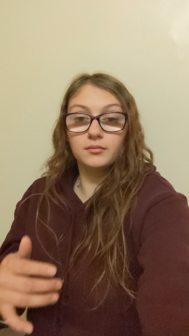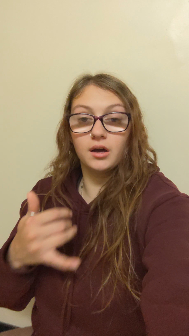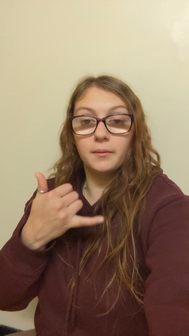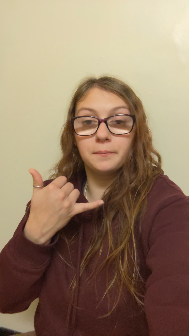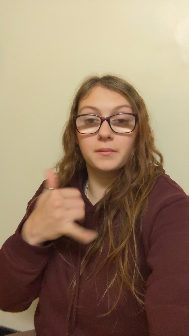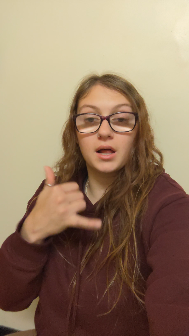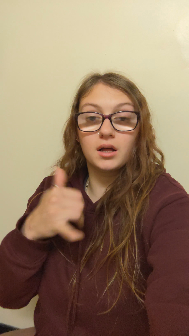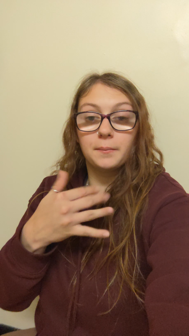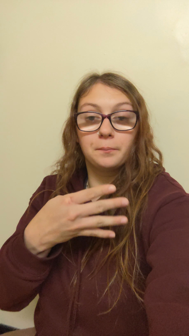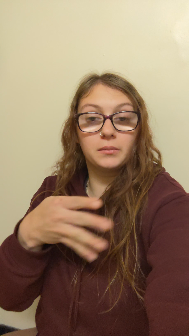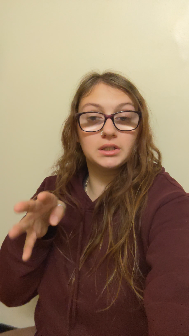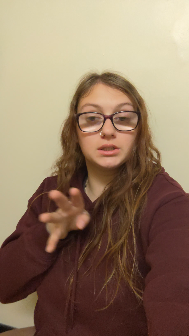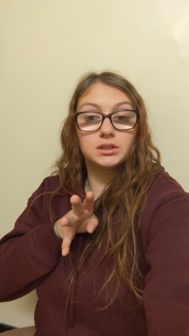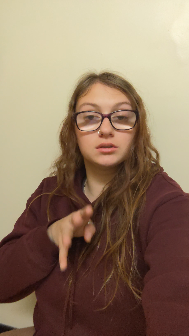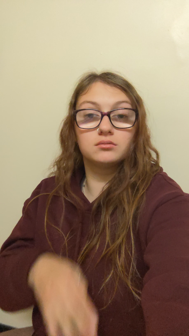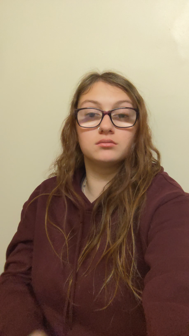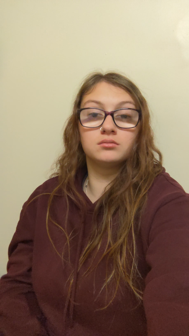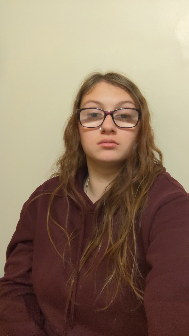playpen